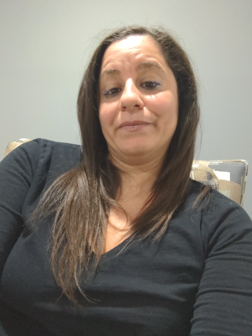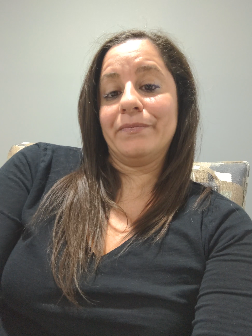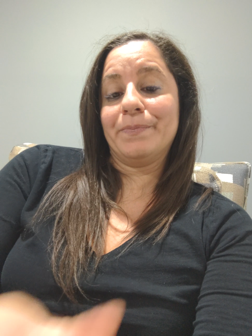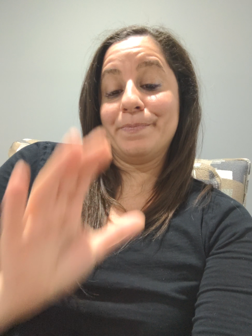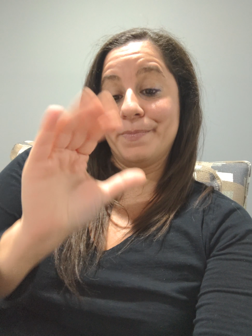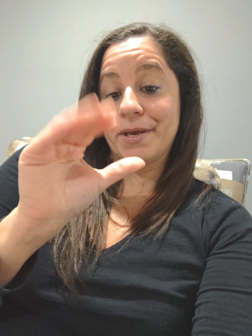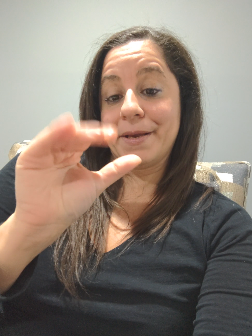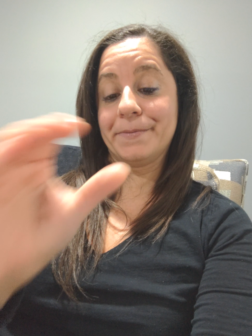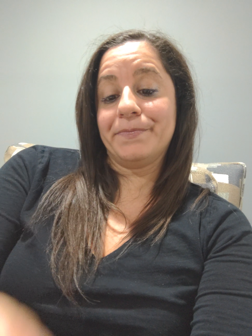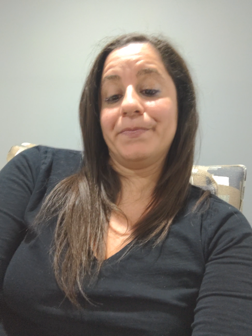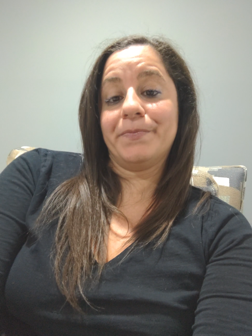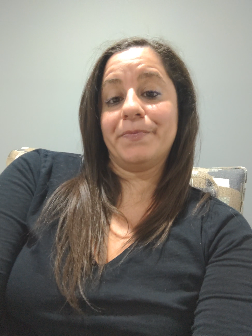bye